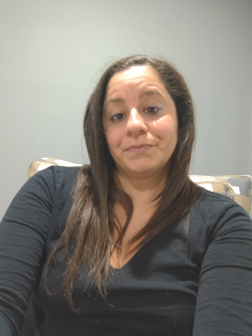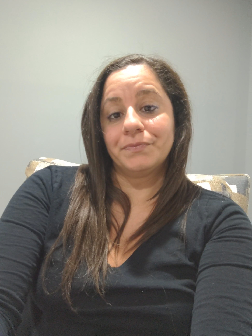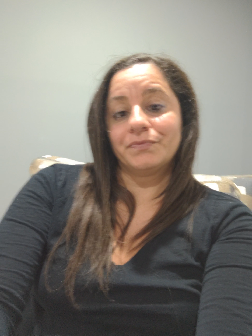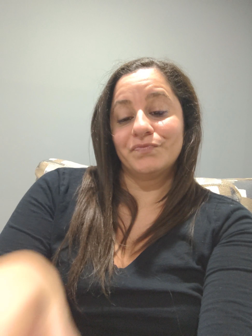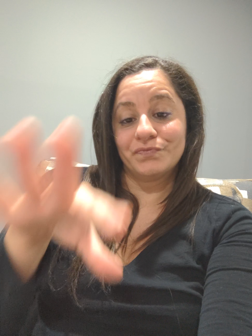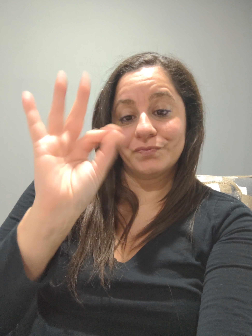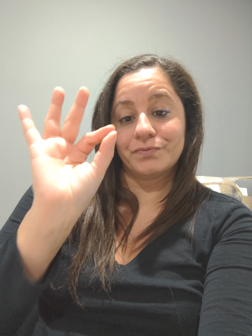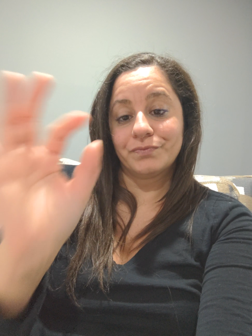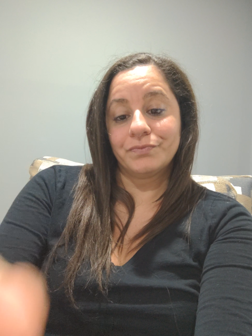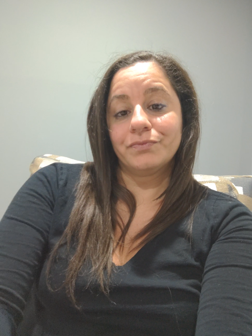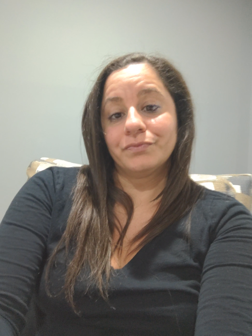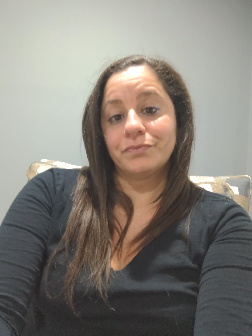find